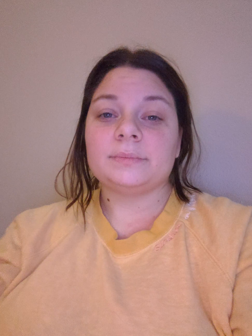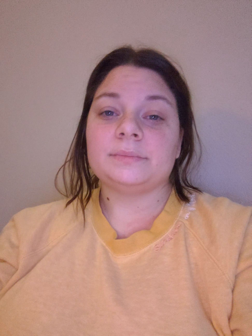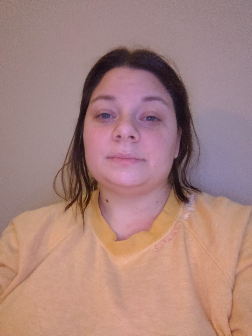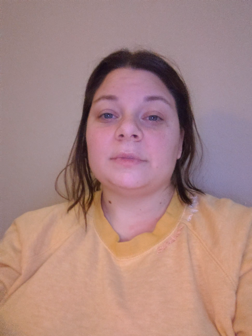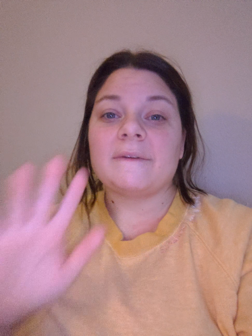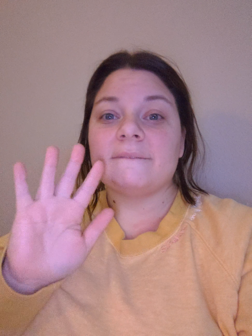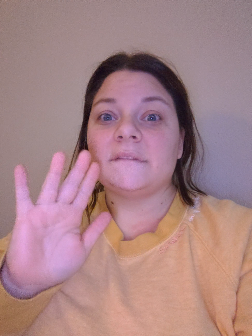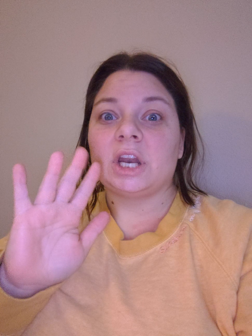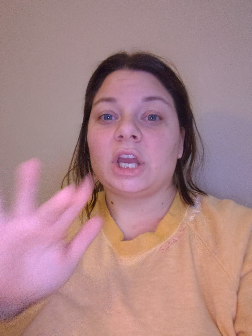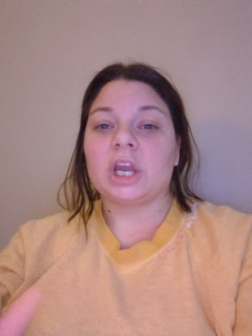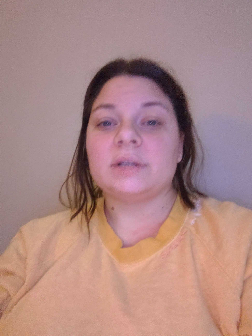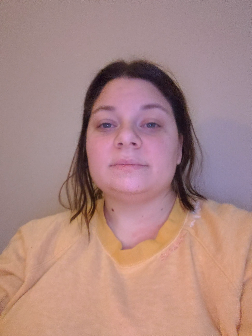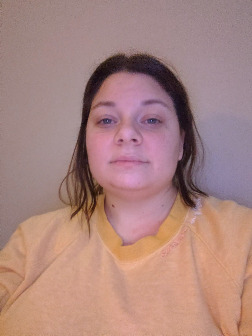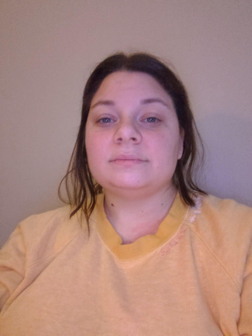finger